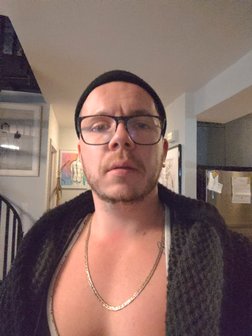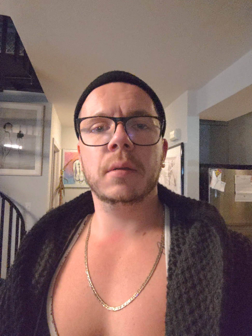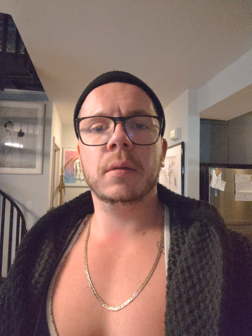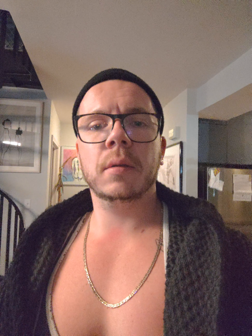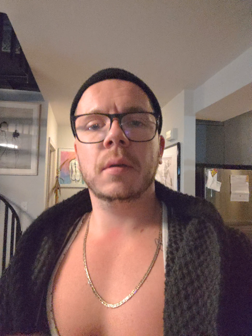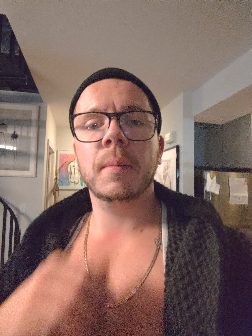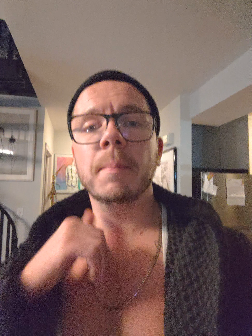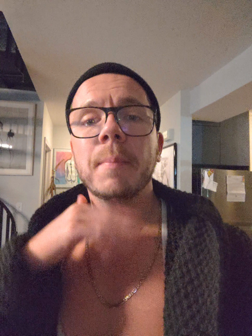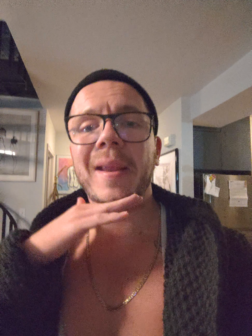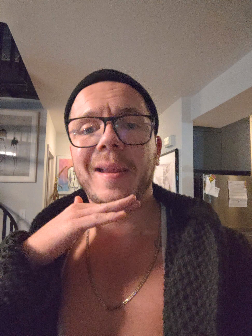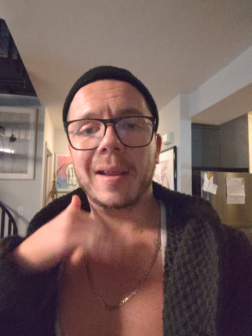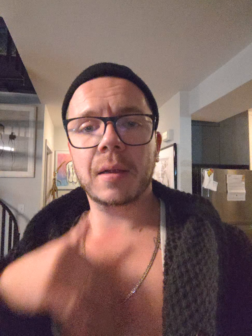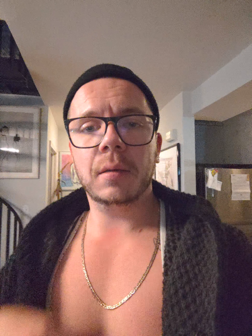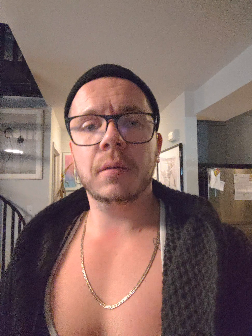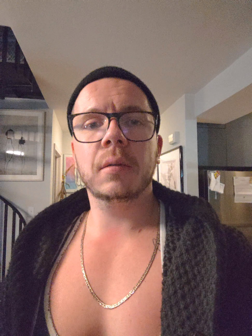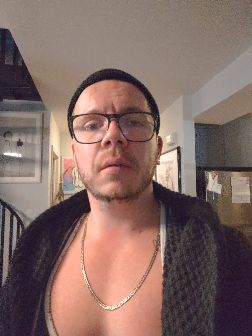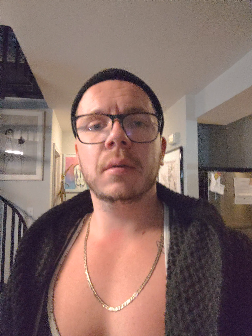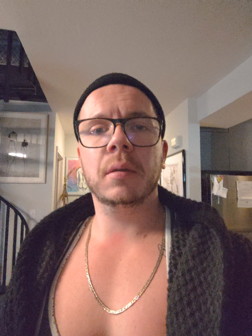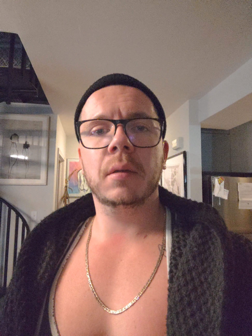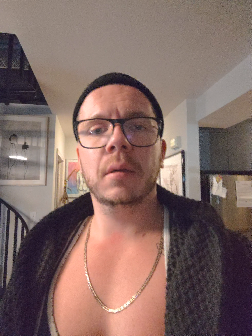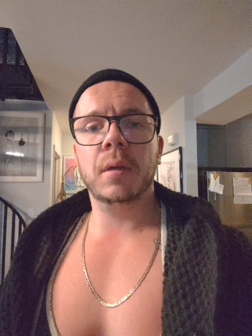pig